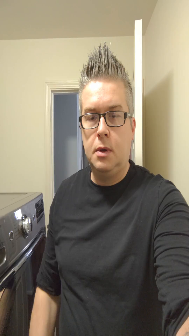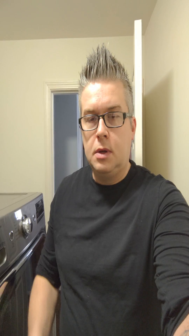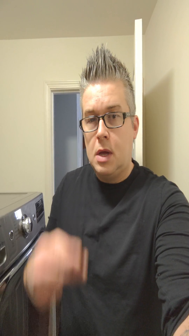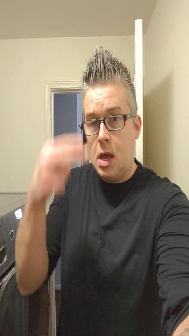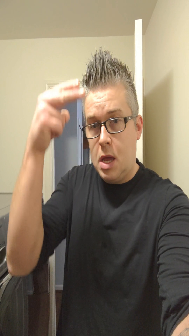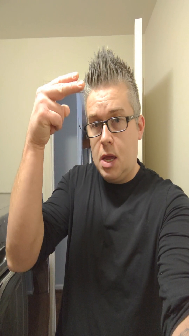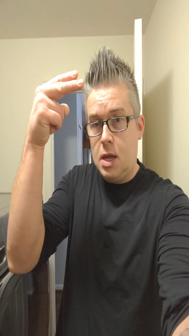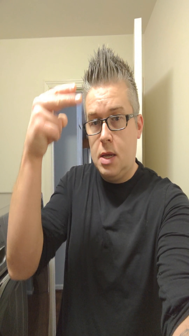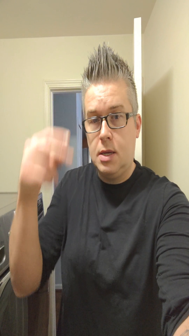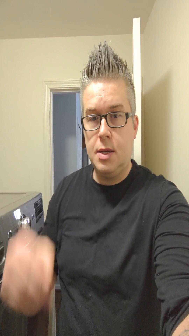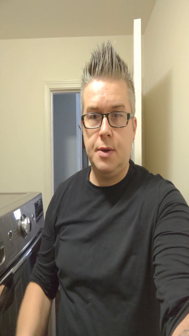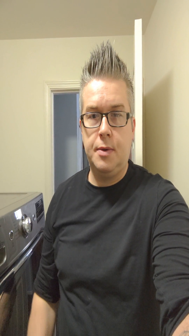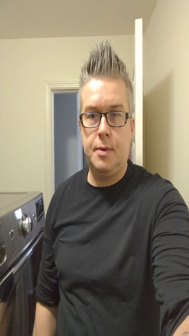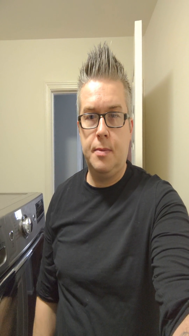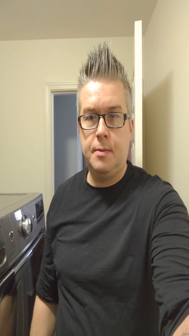high